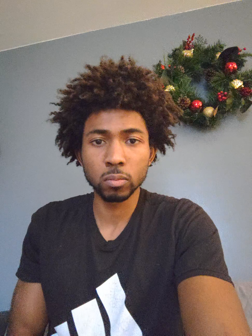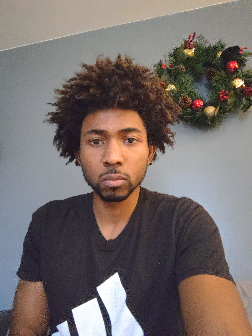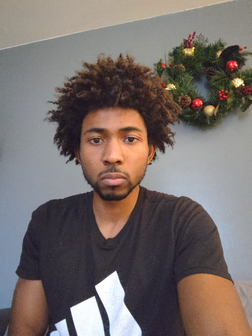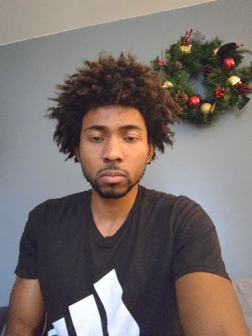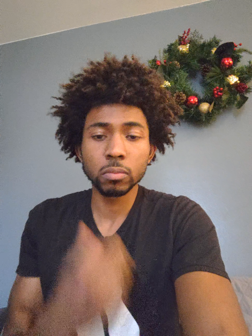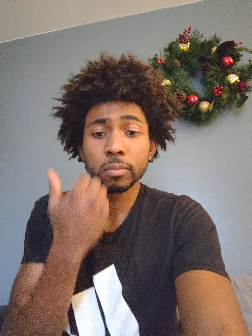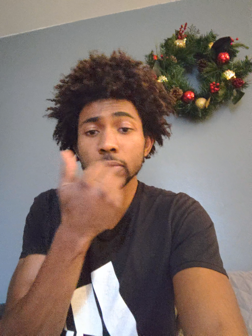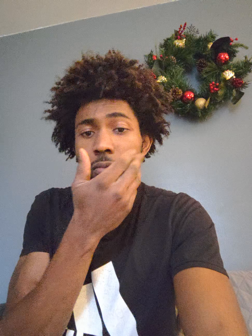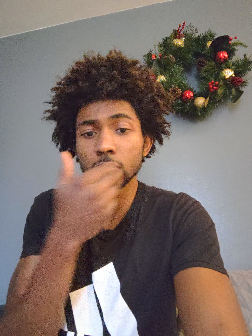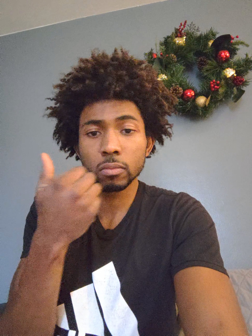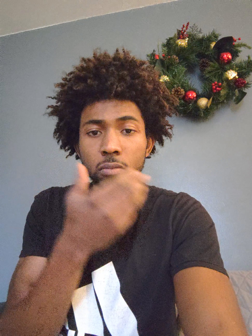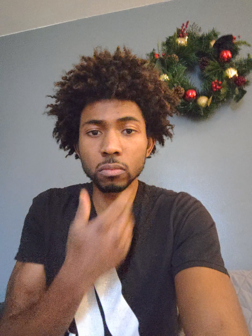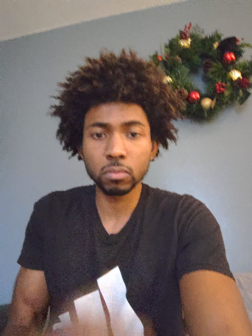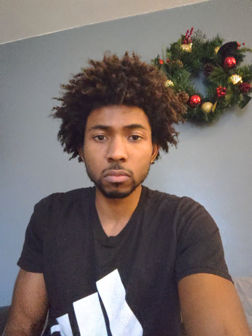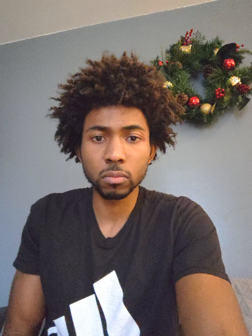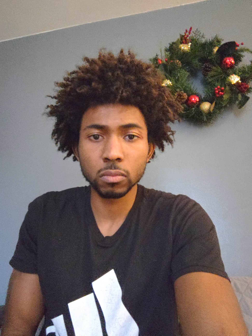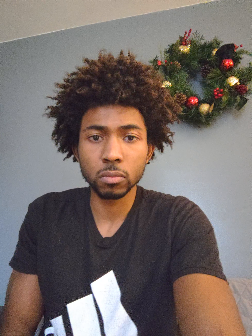napkin